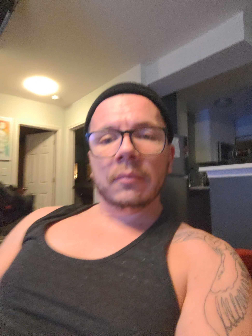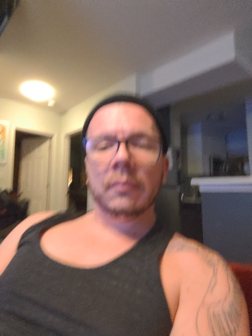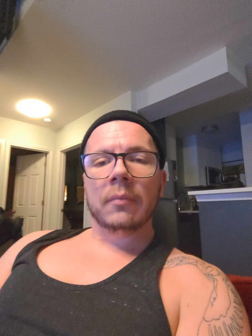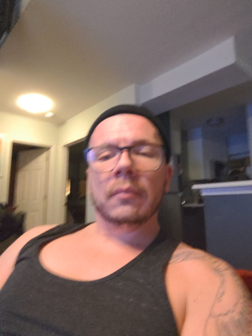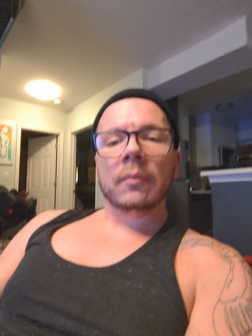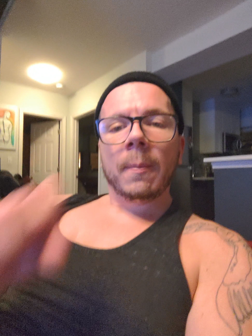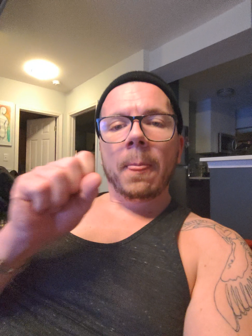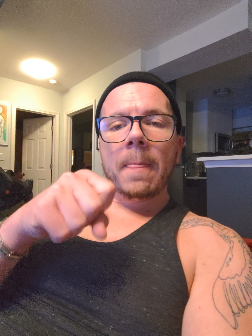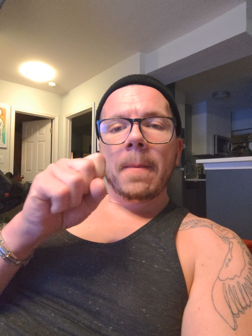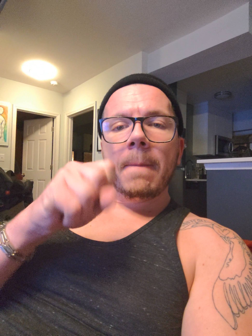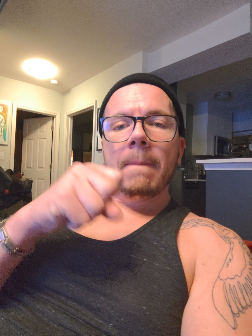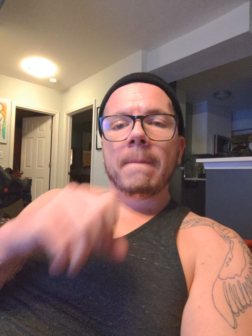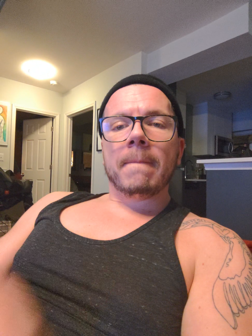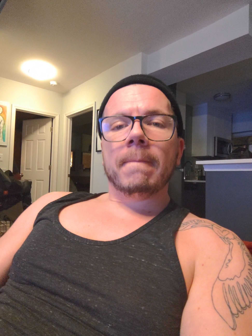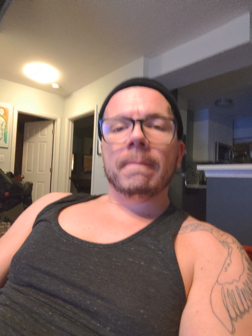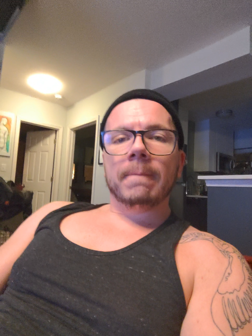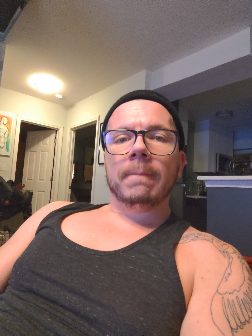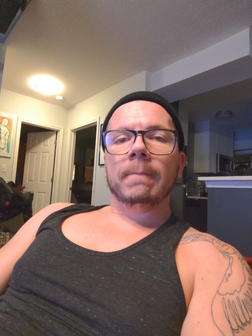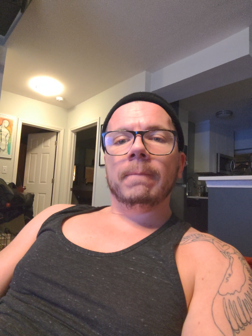yes